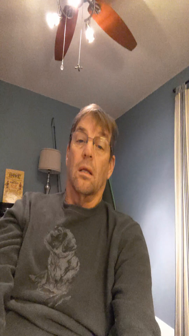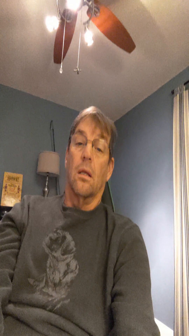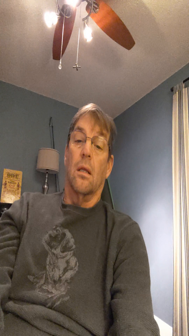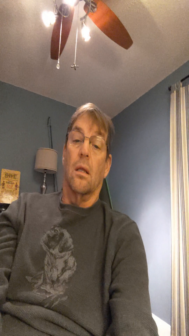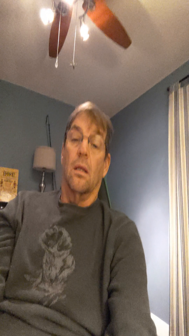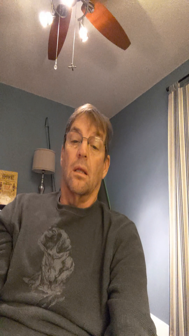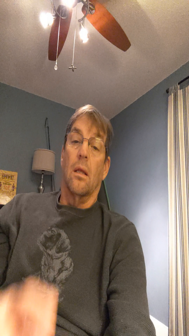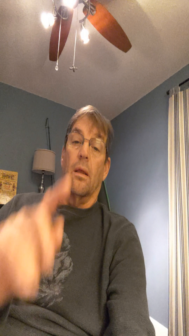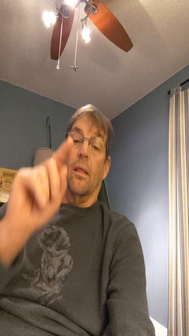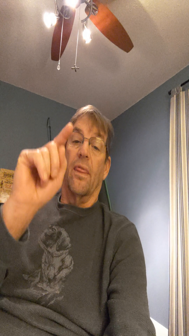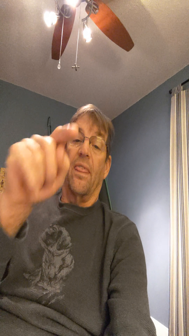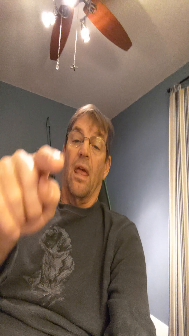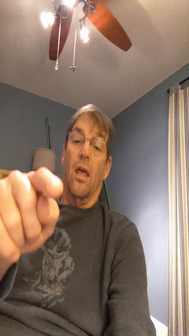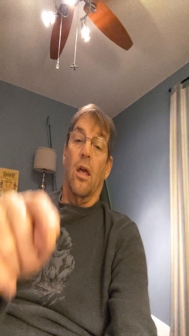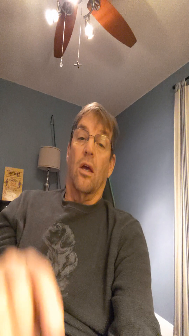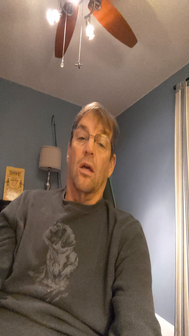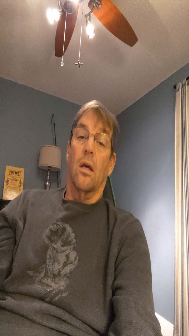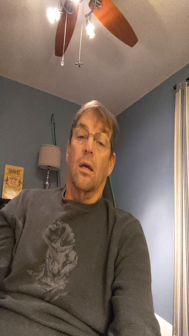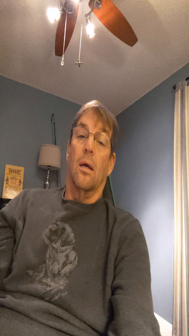there